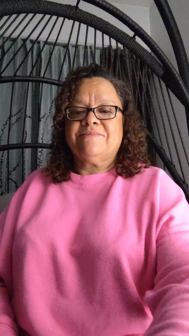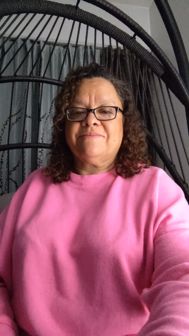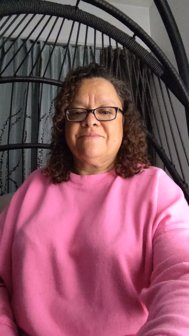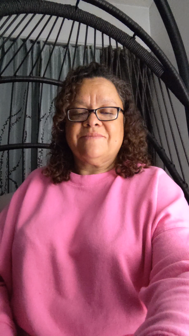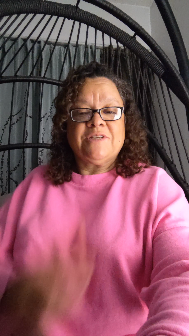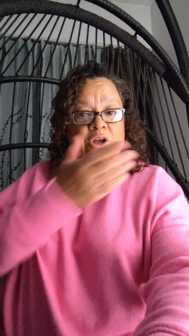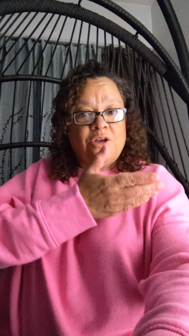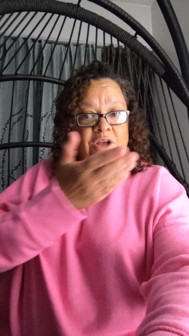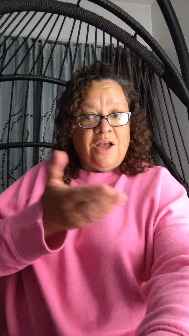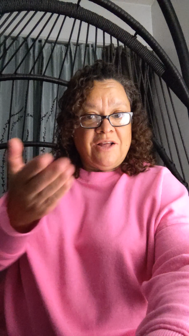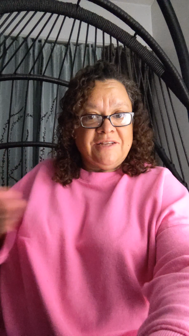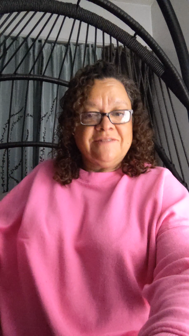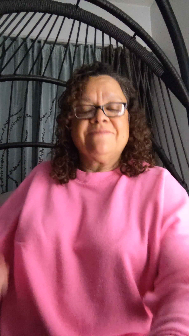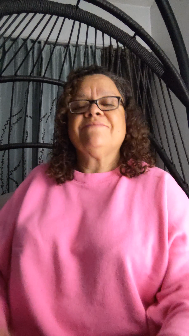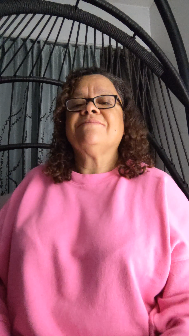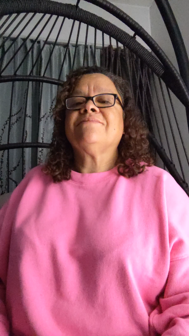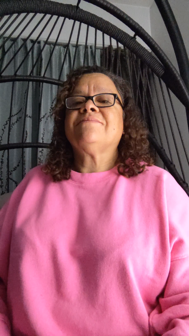carry